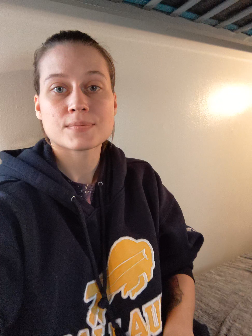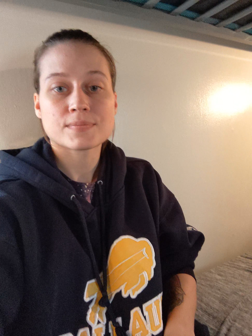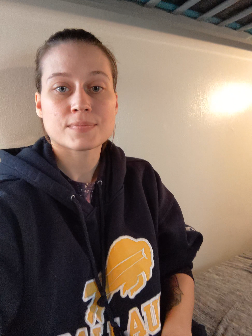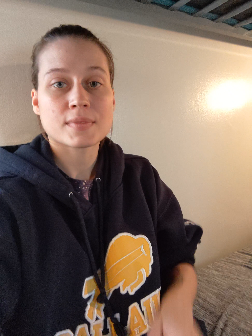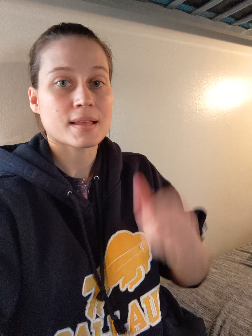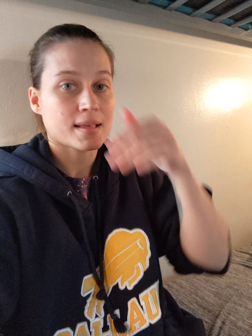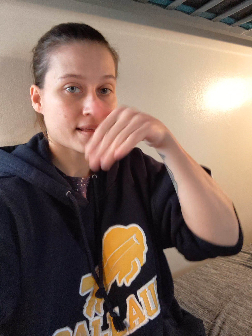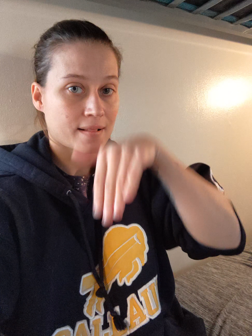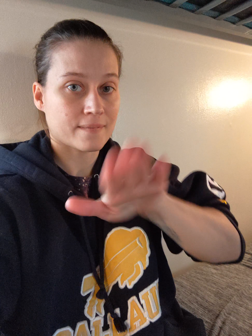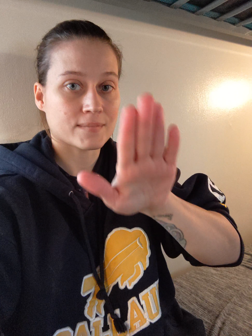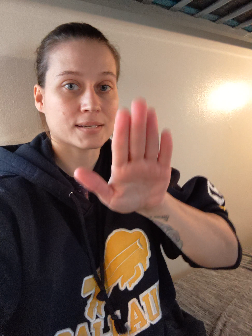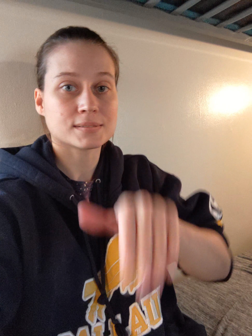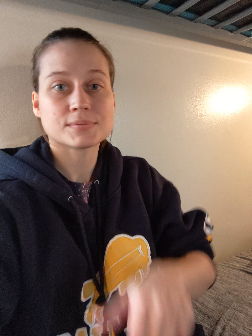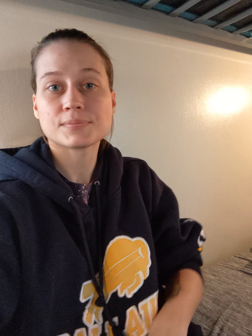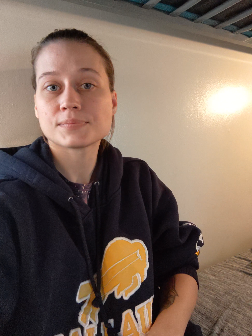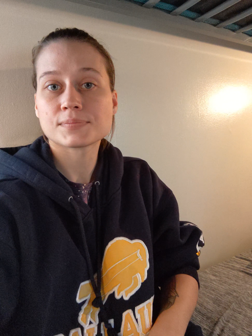elephant